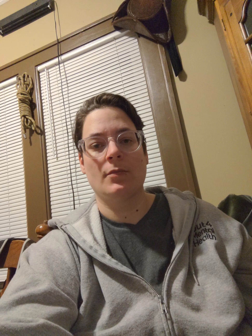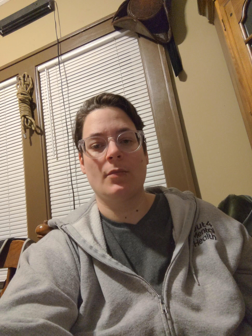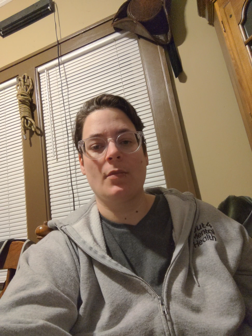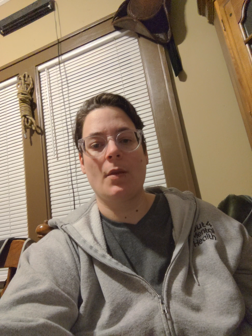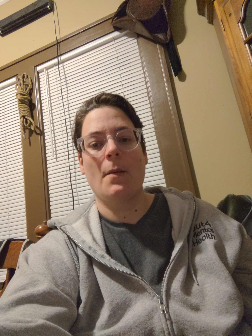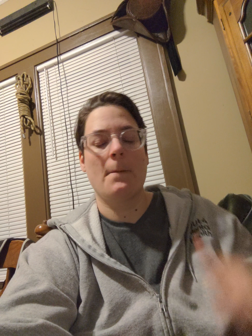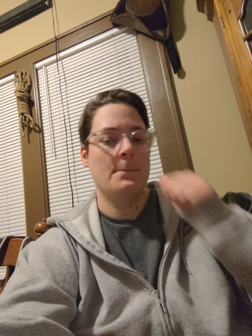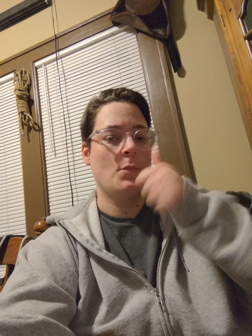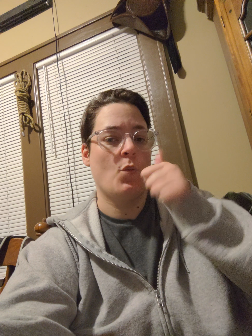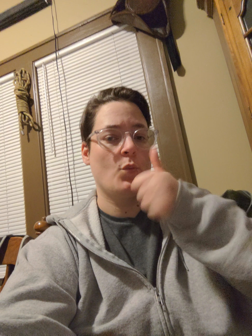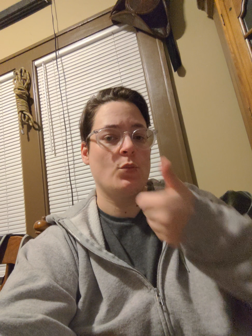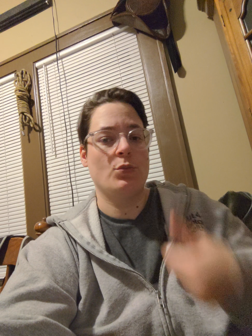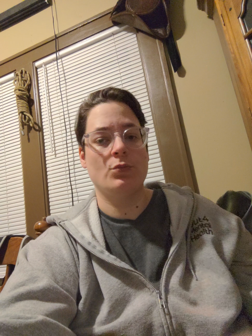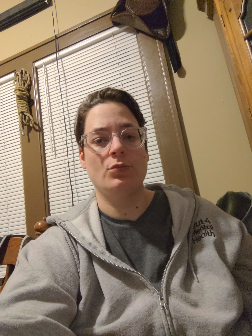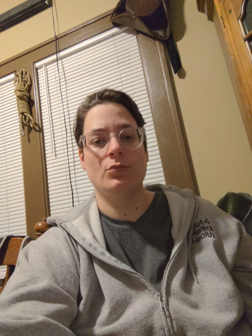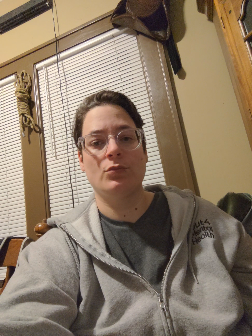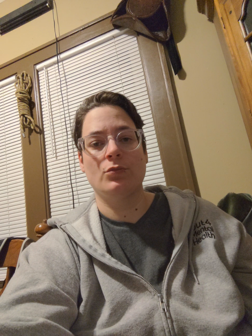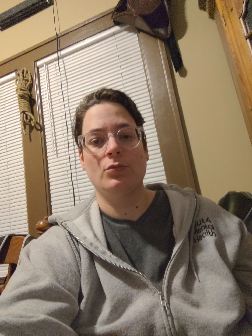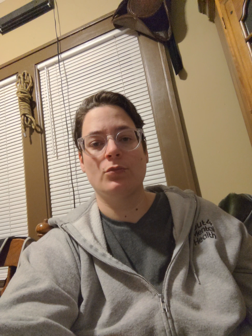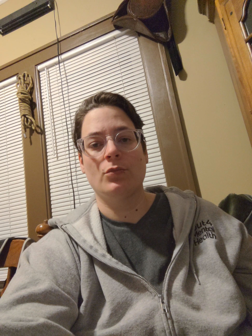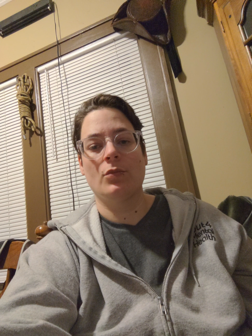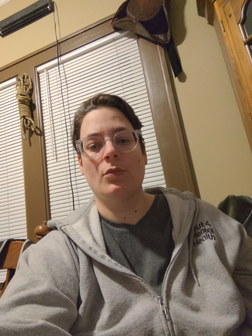tomorrow